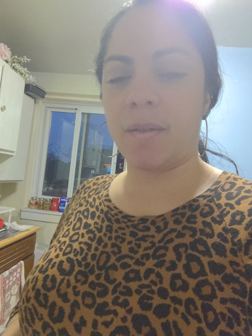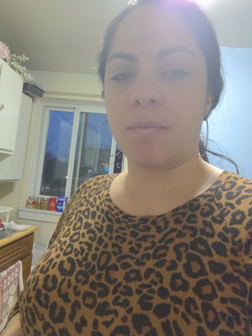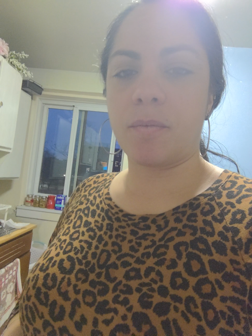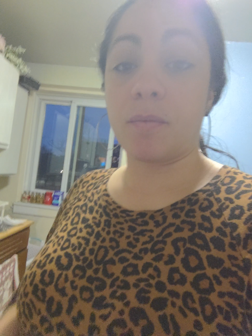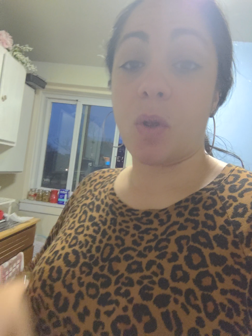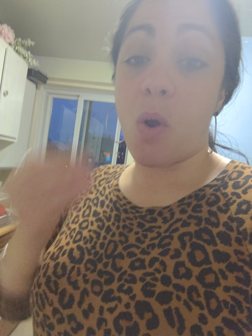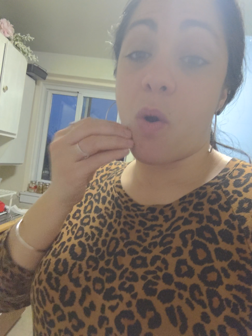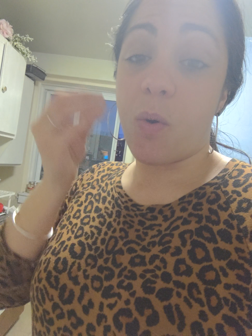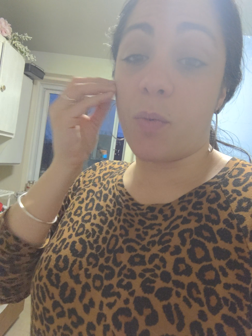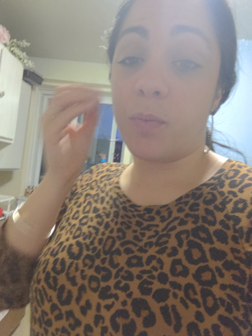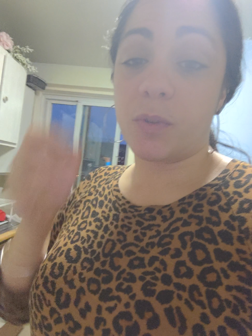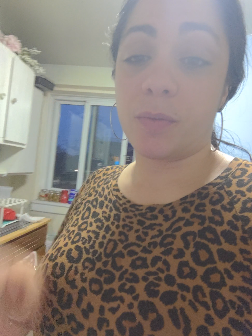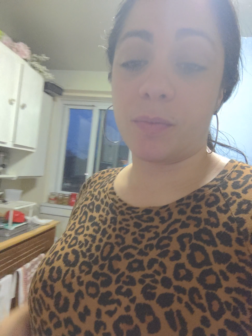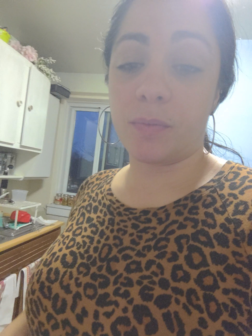home